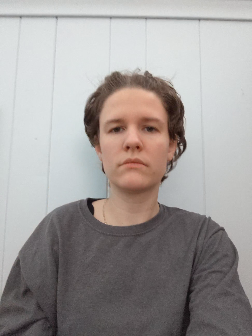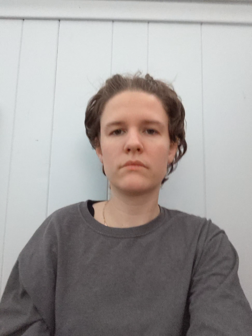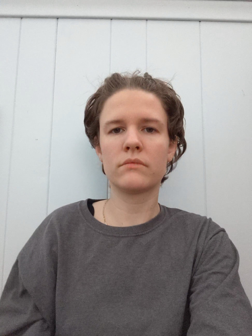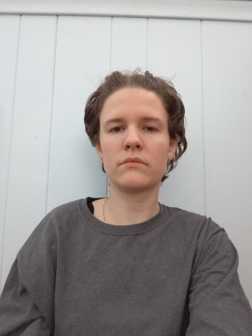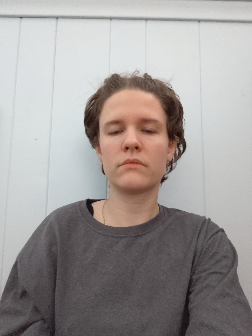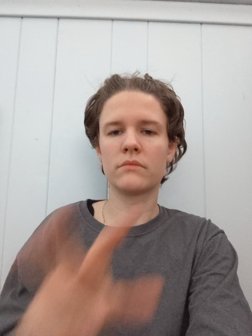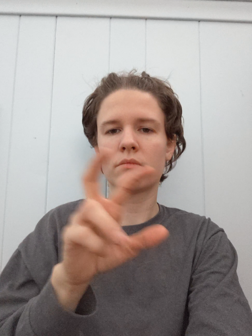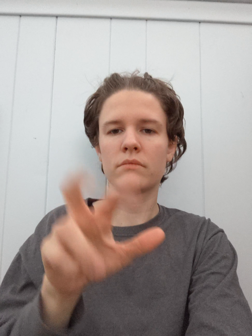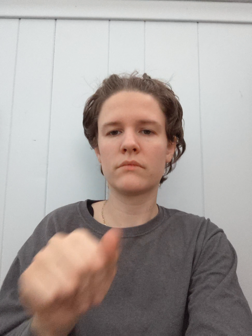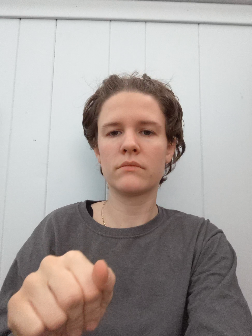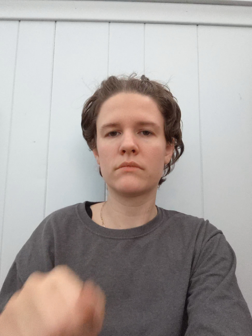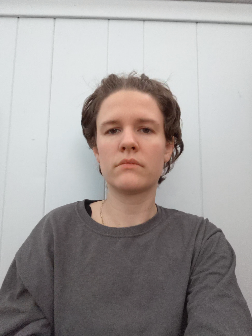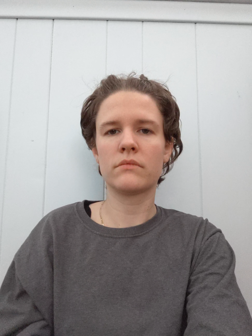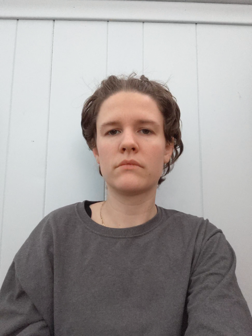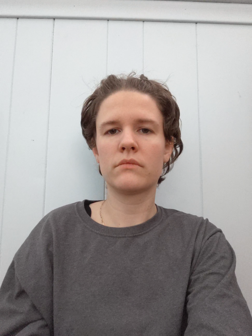pizza